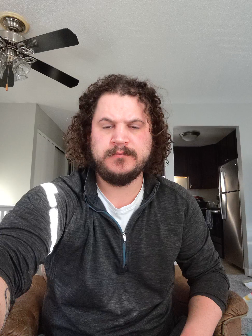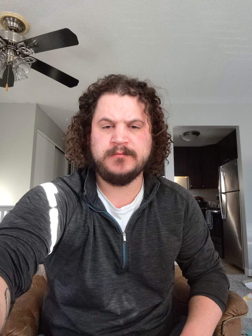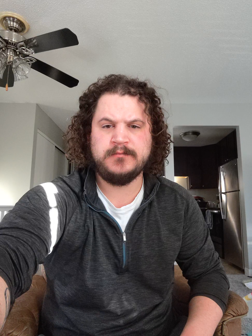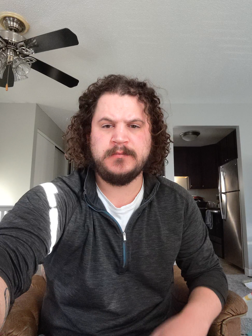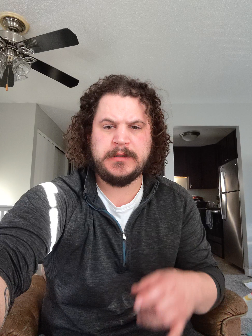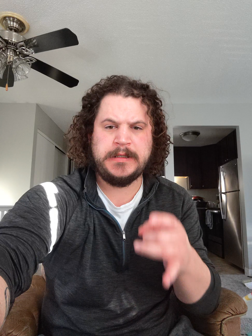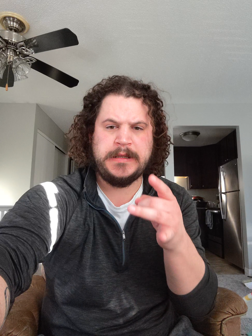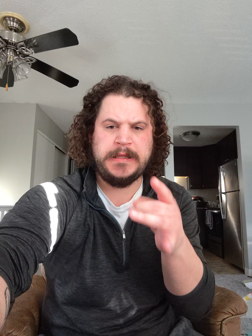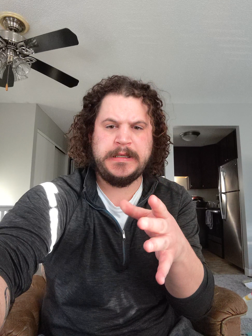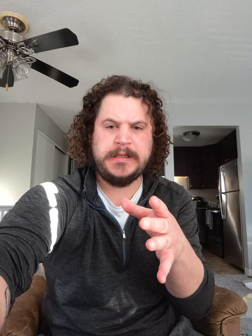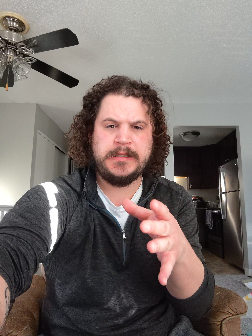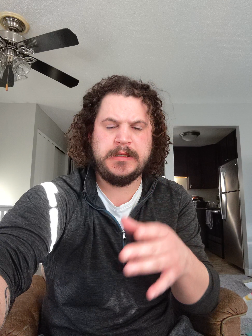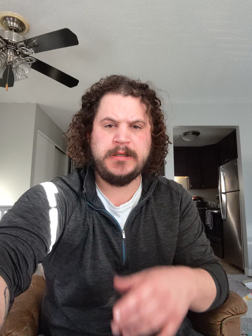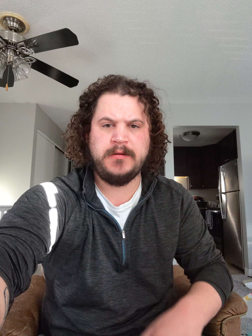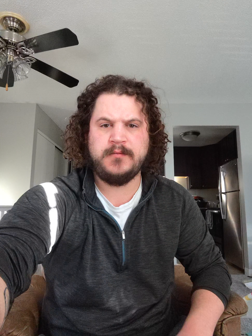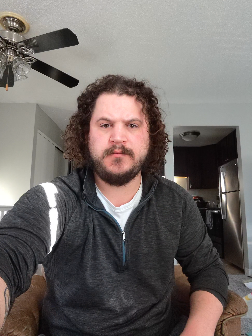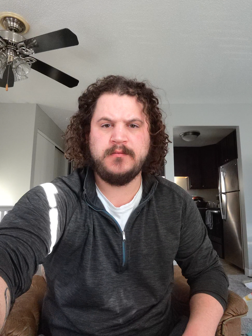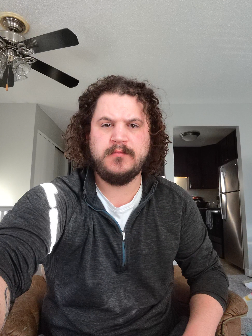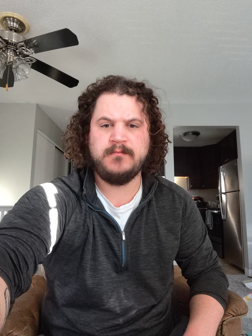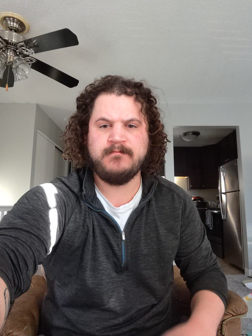hate